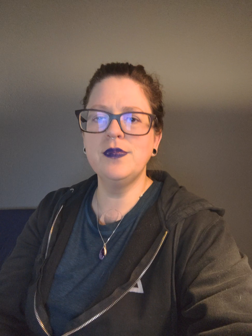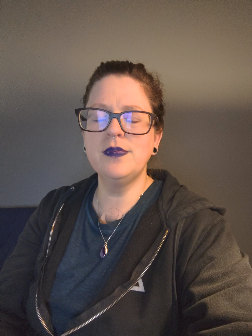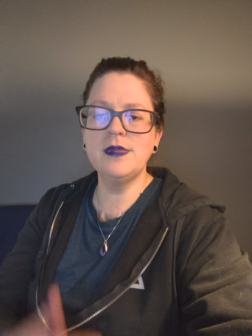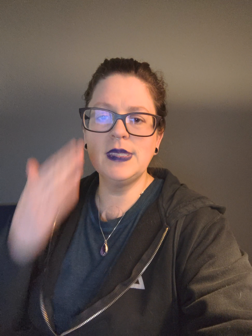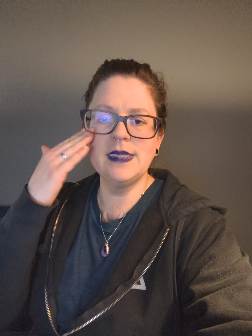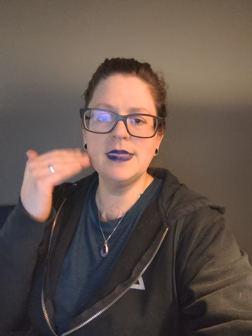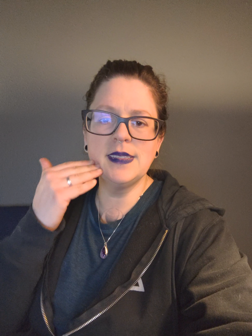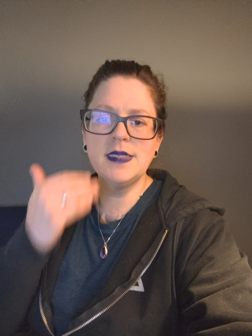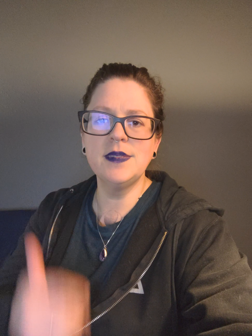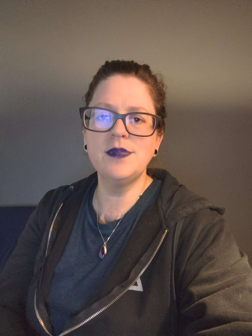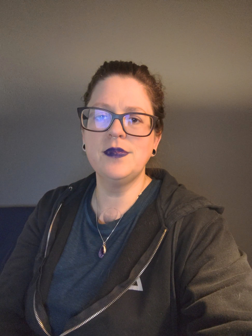head